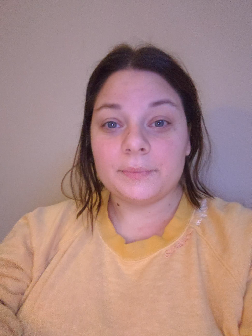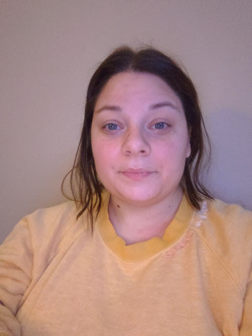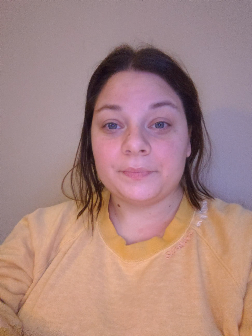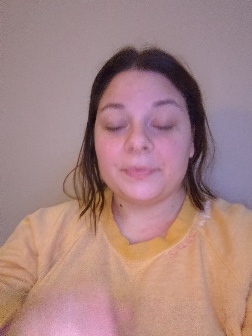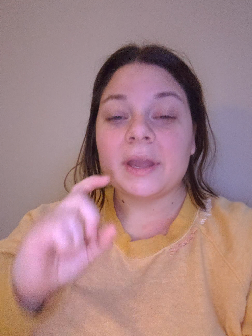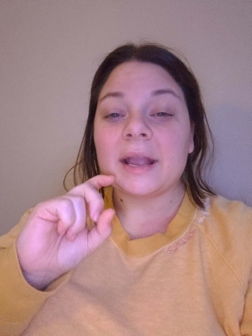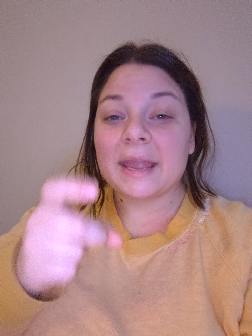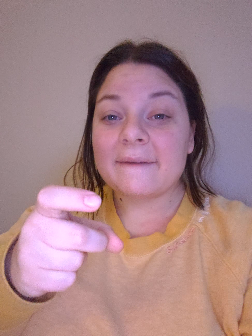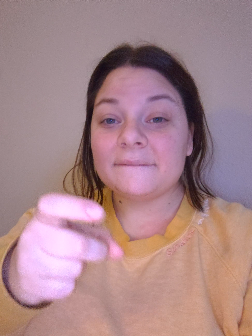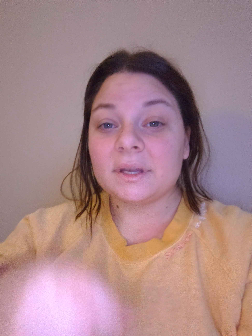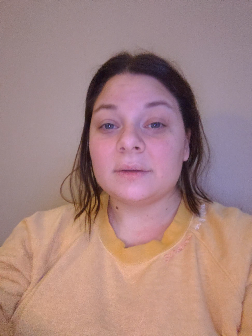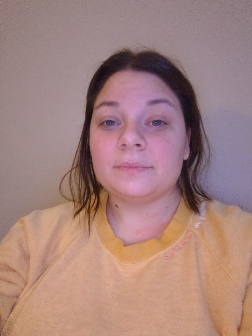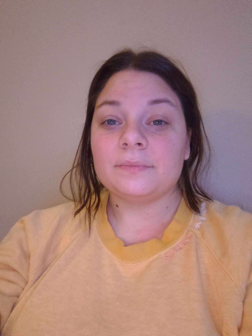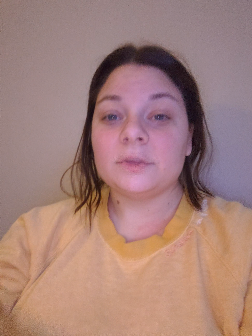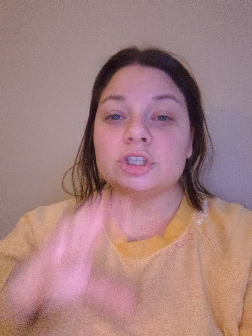gift